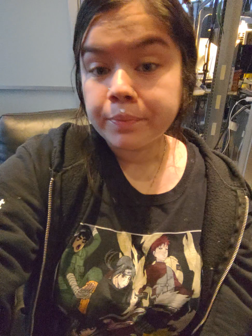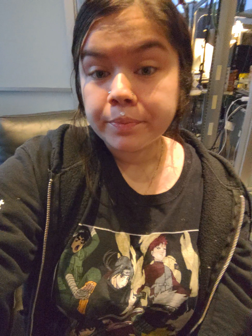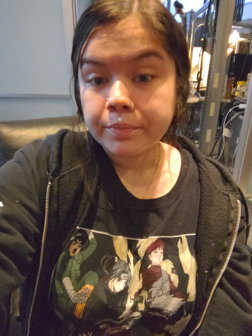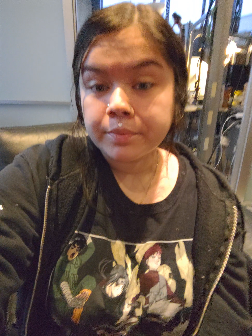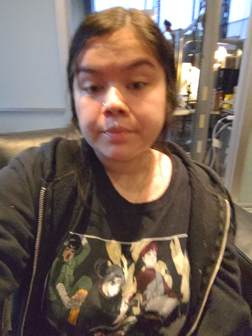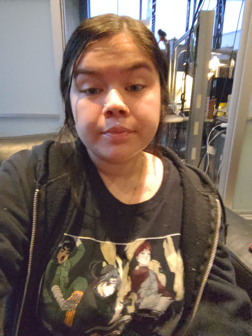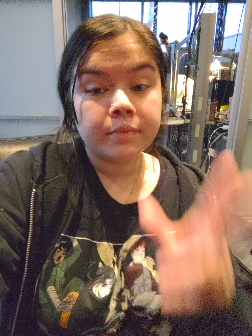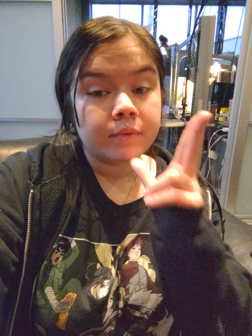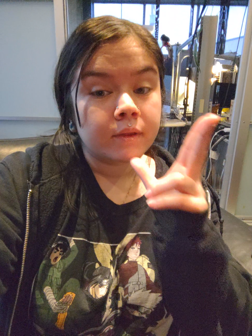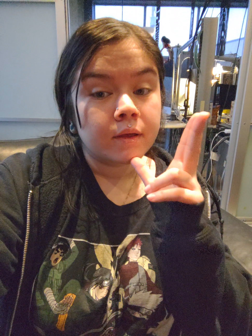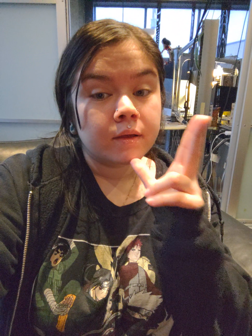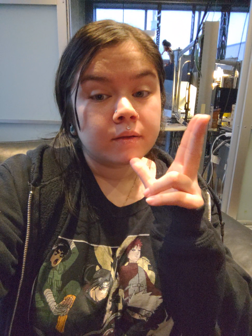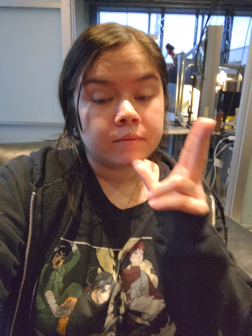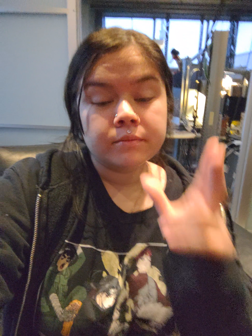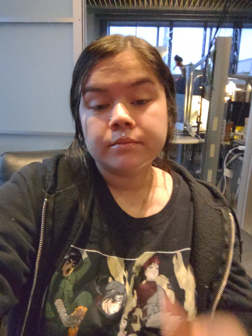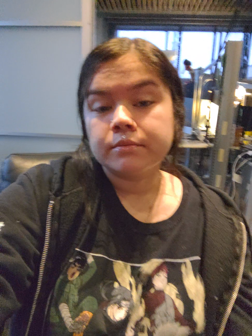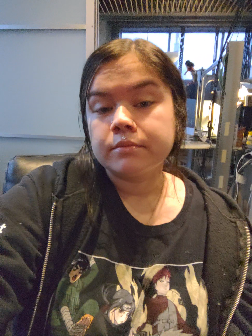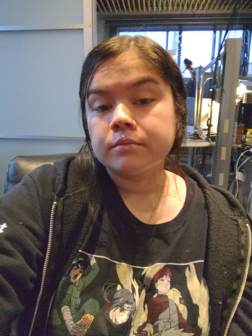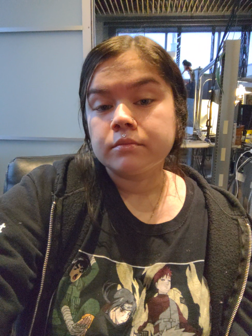hen